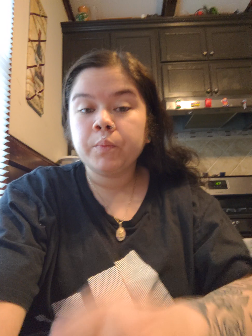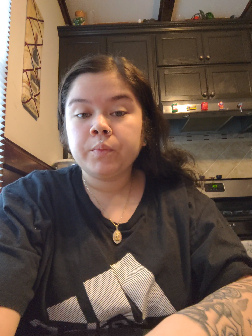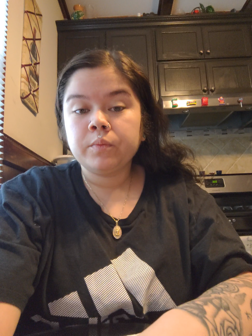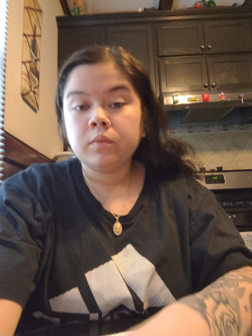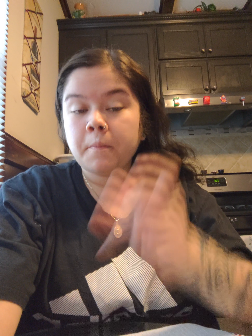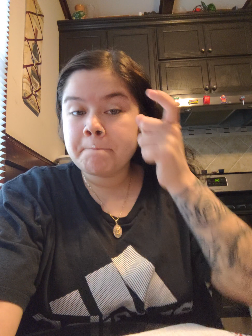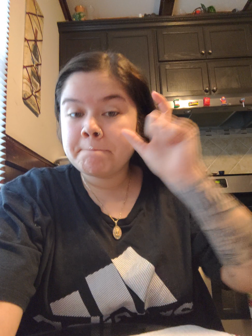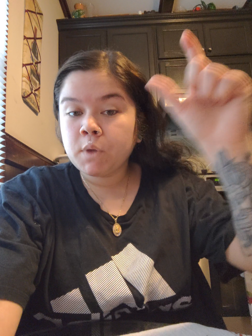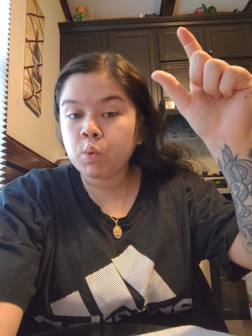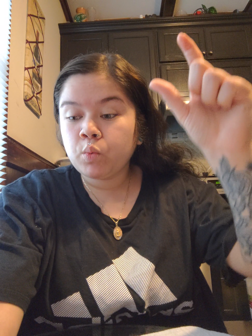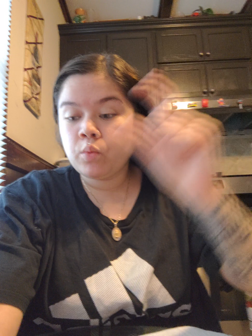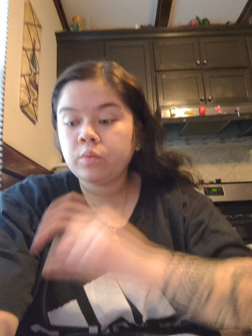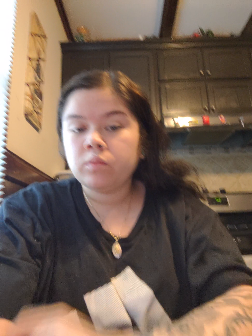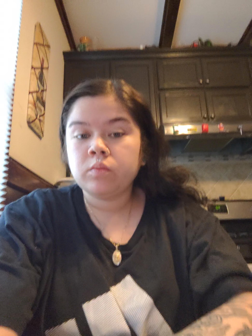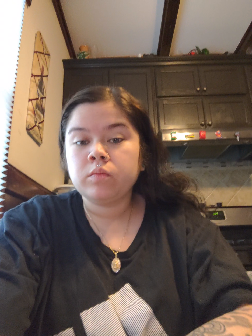moon